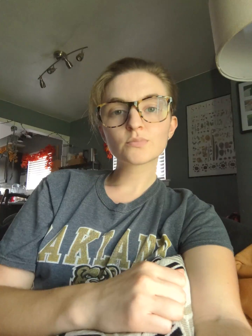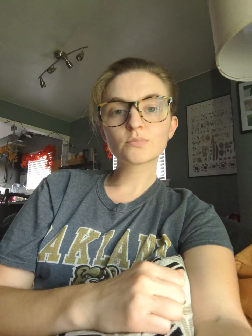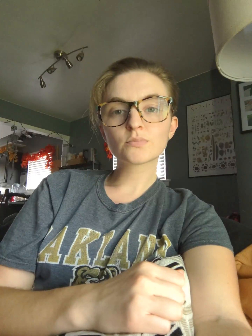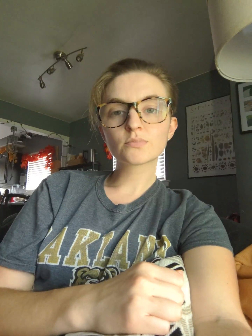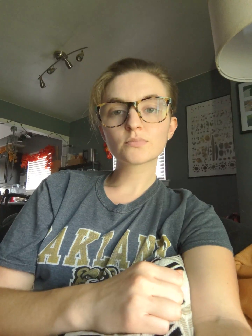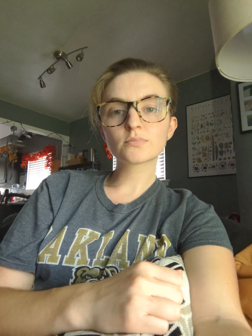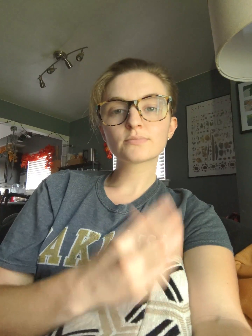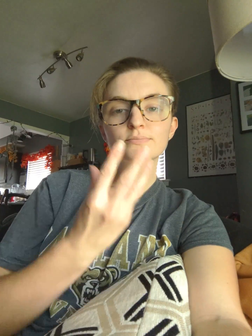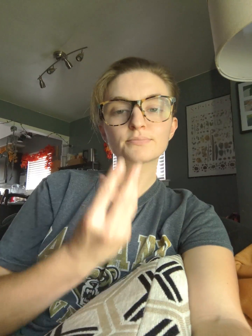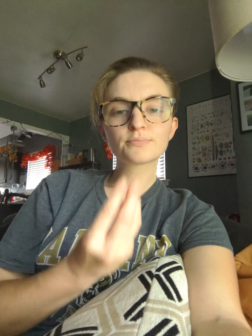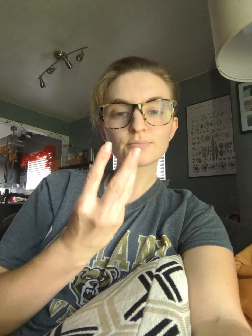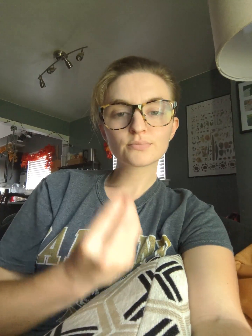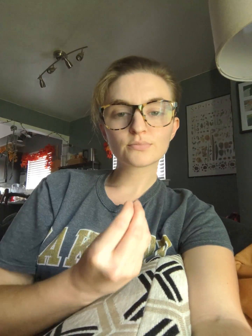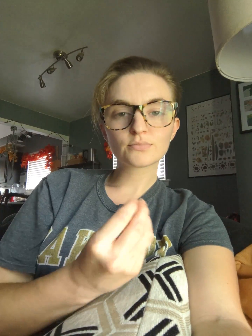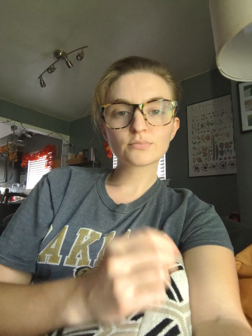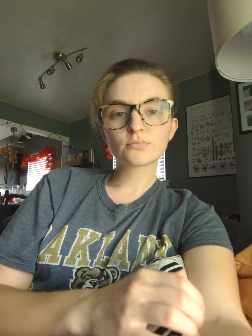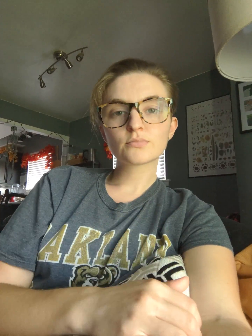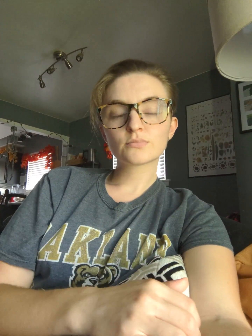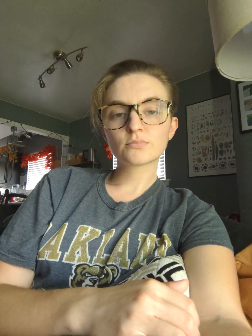gentle